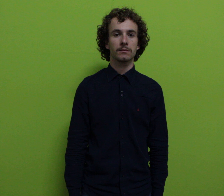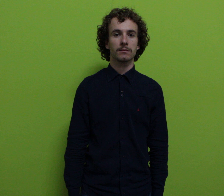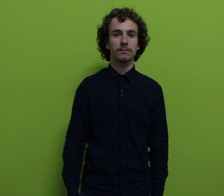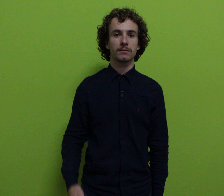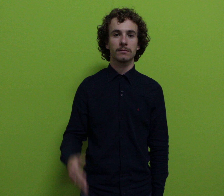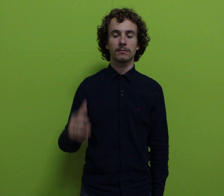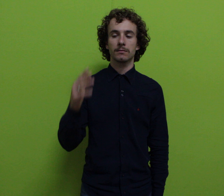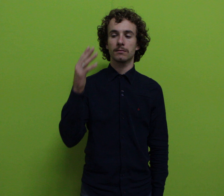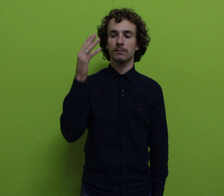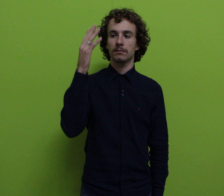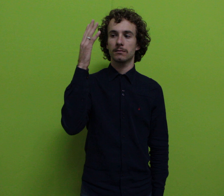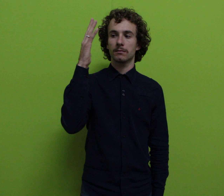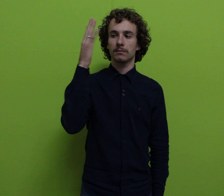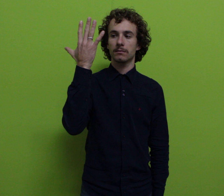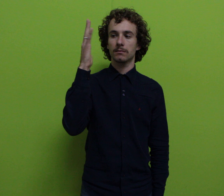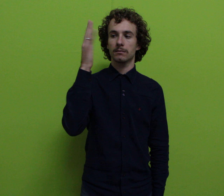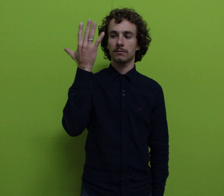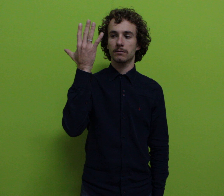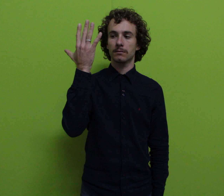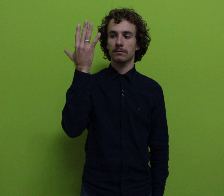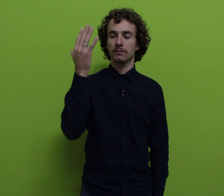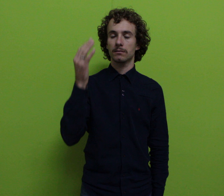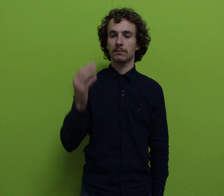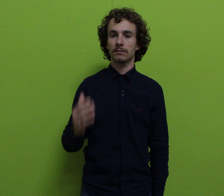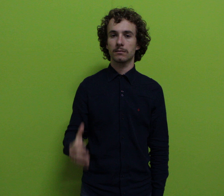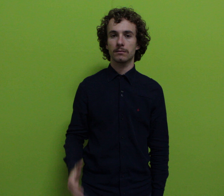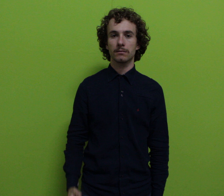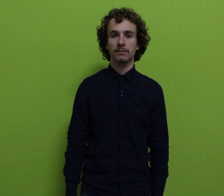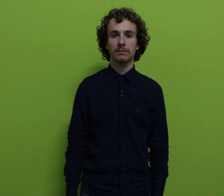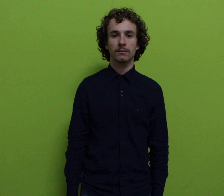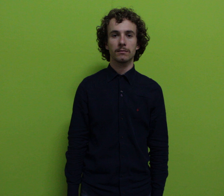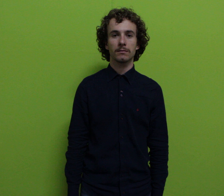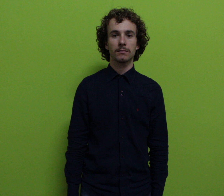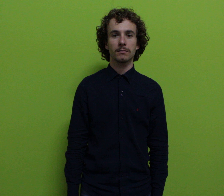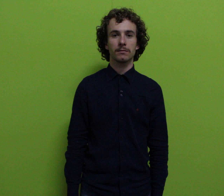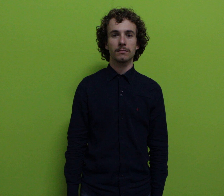espelho